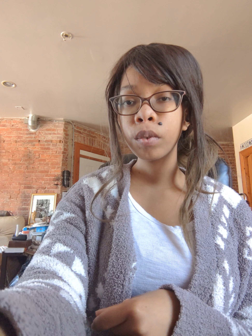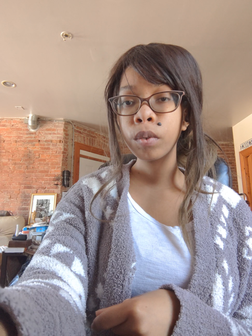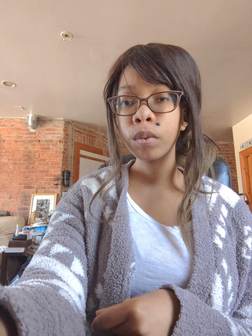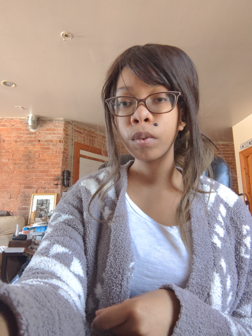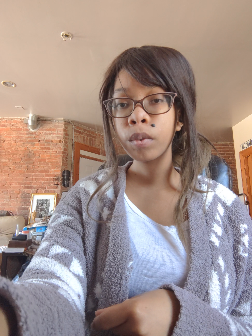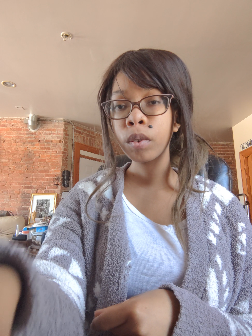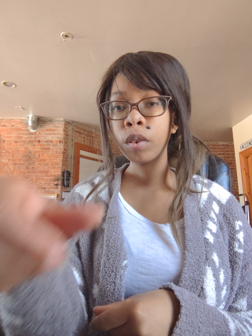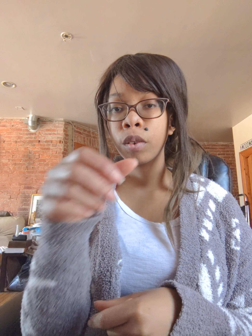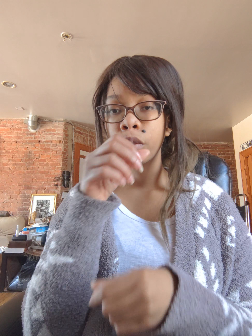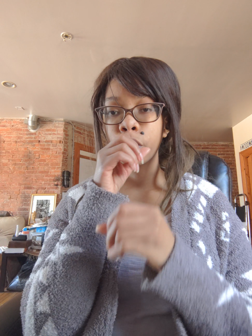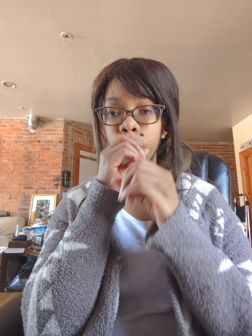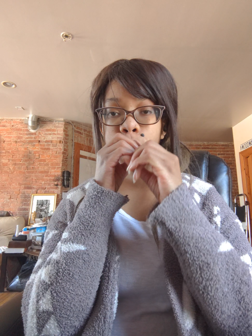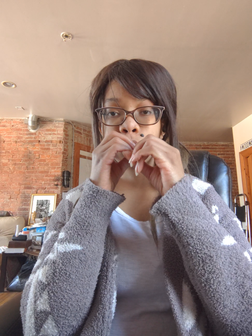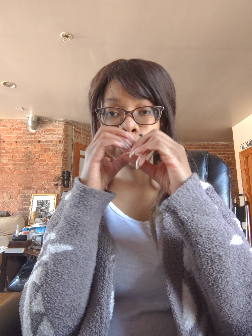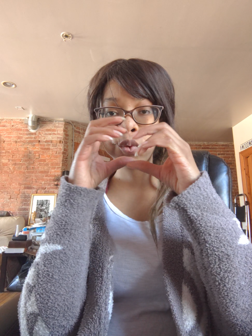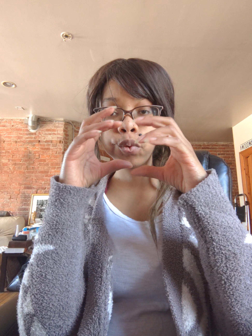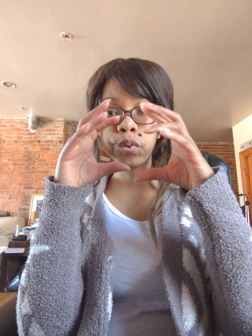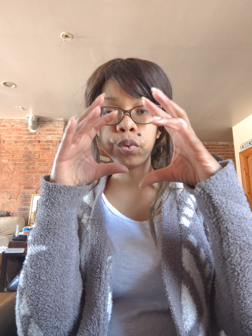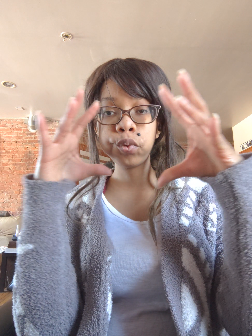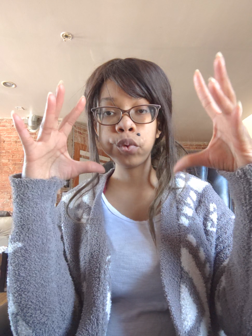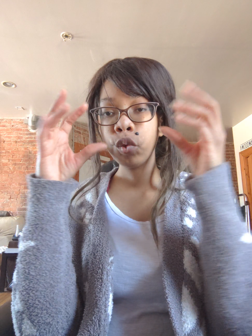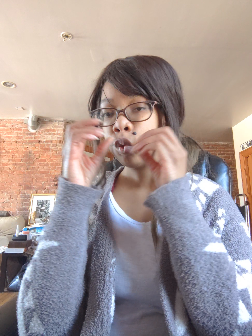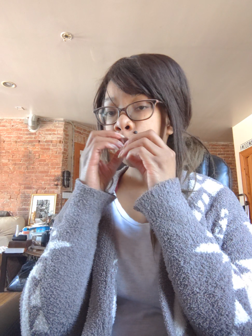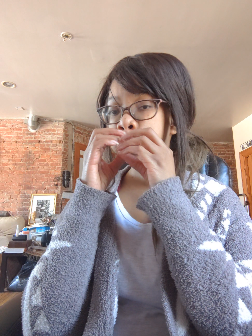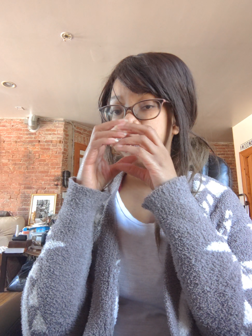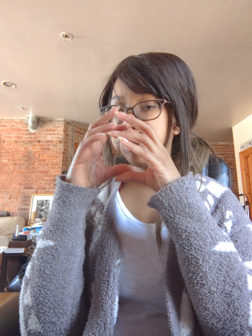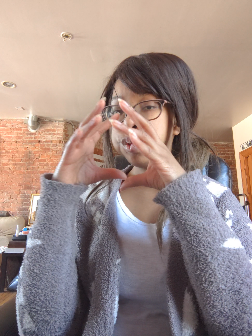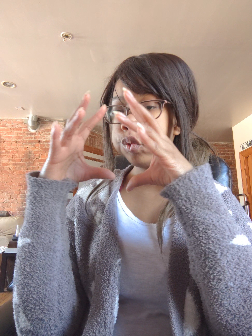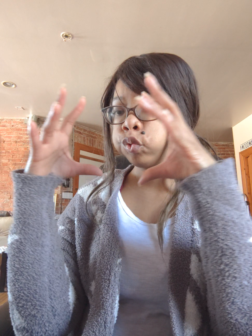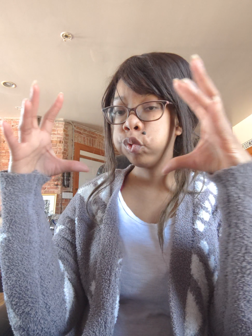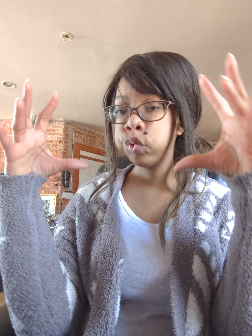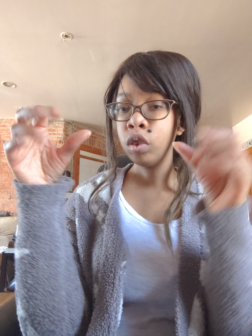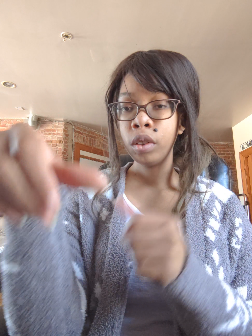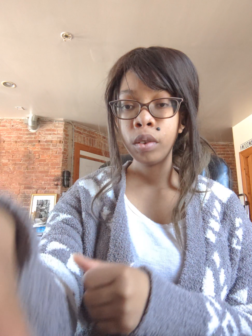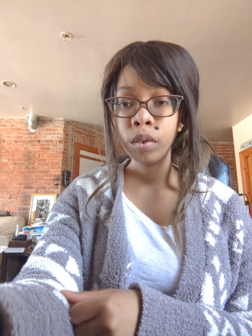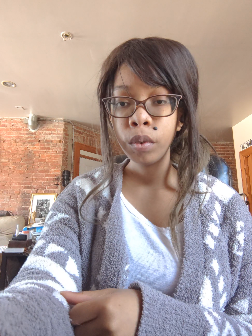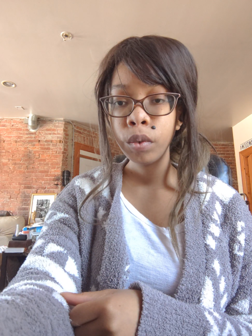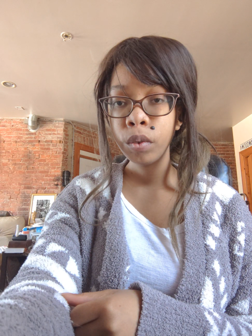balloon